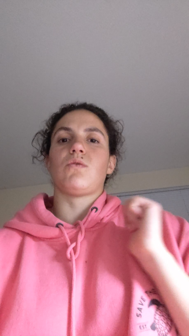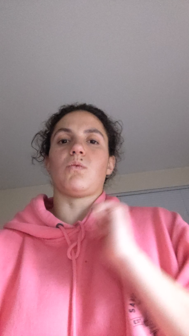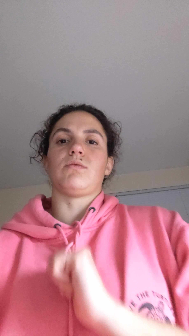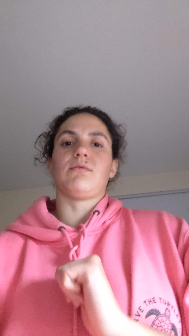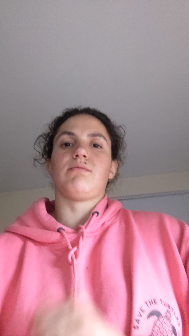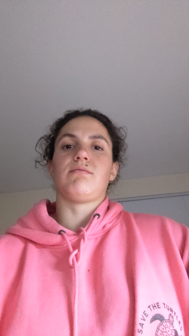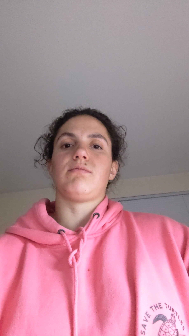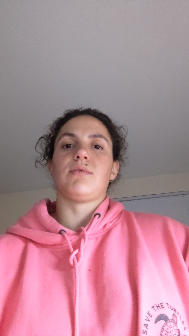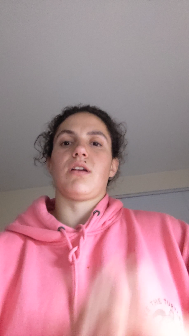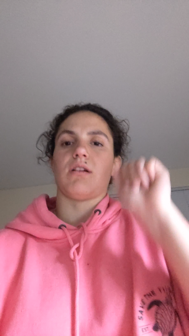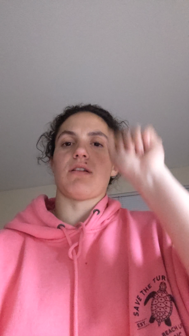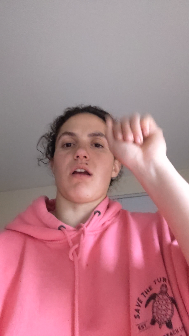knock